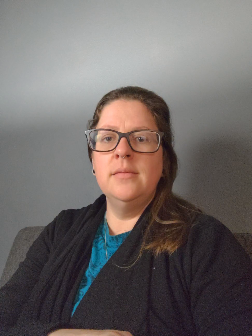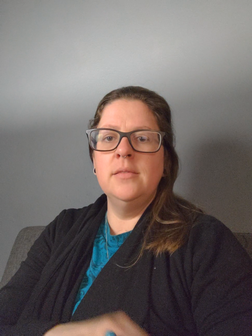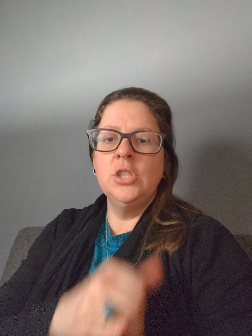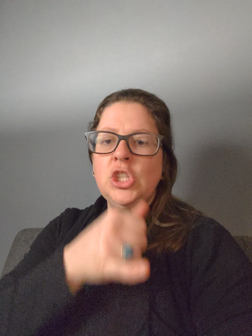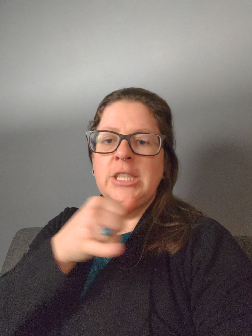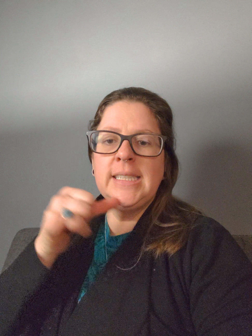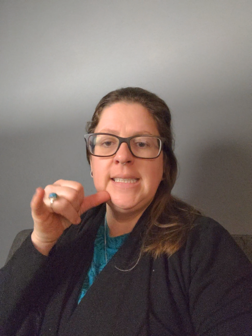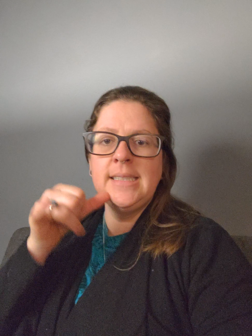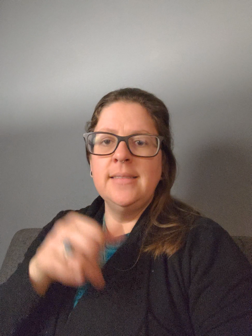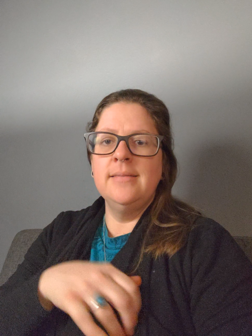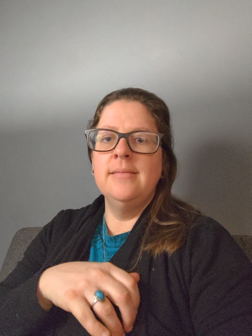jeans